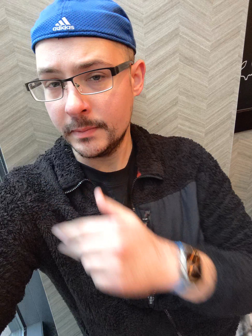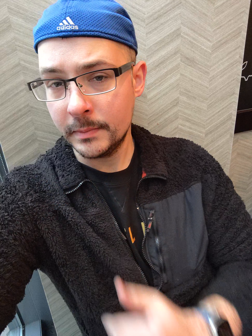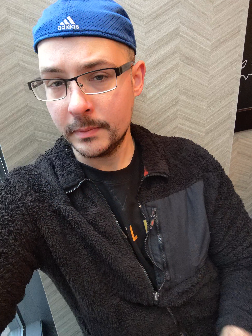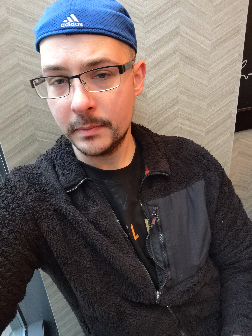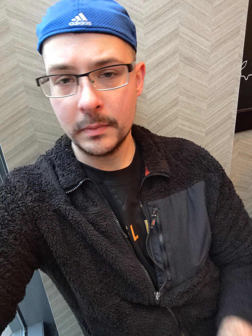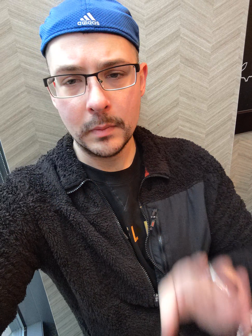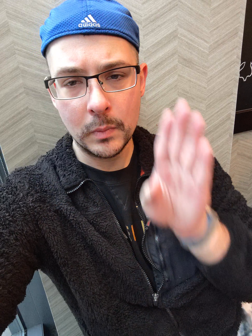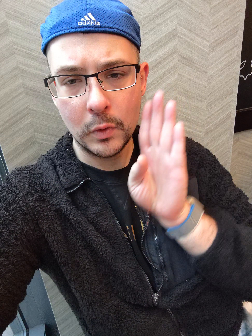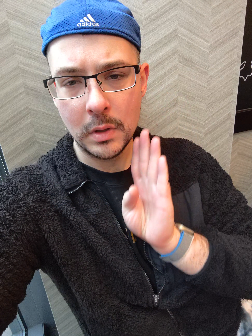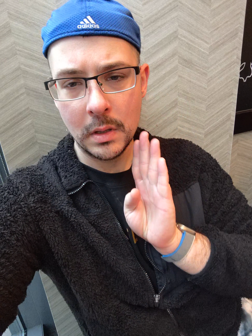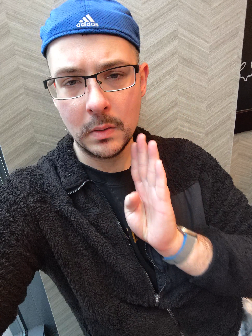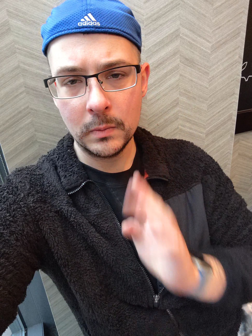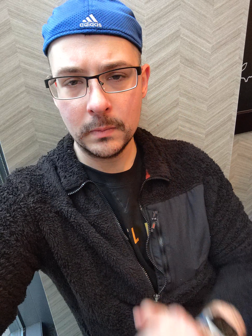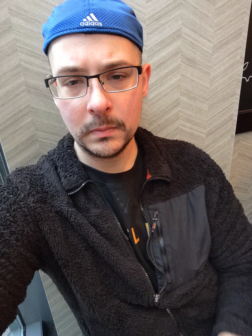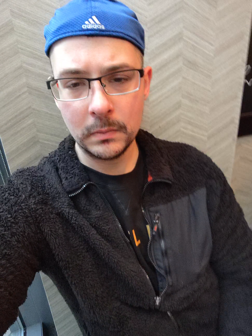brown